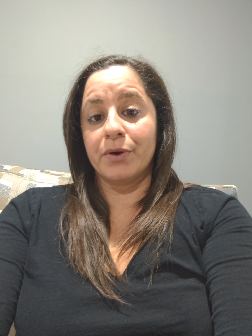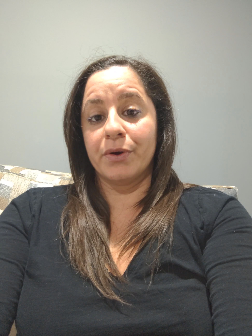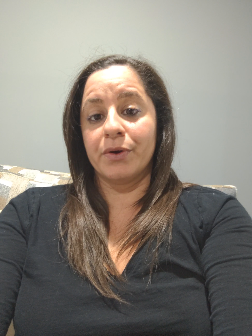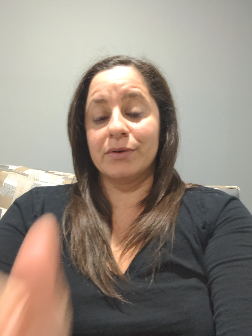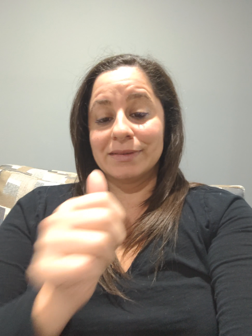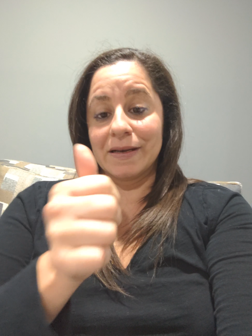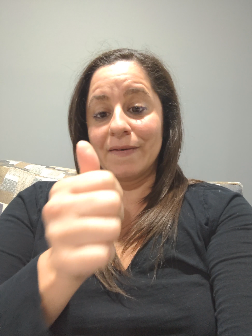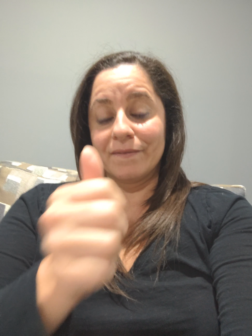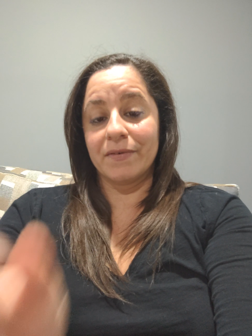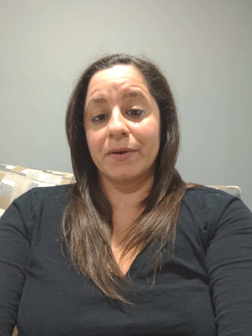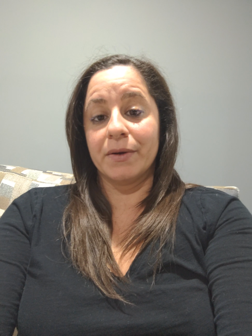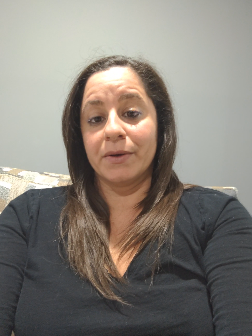yourself